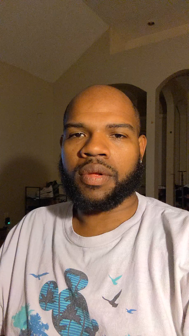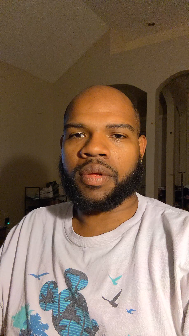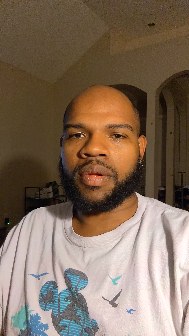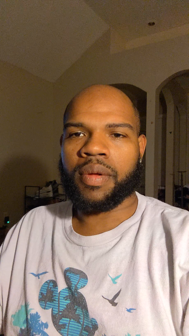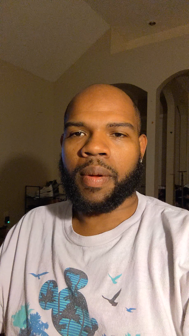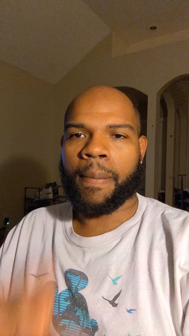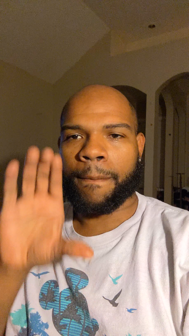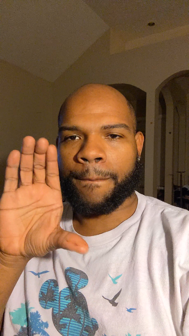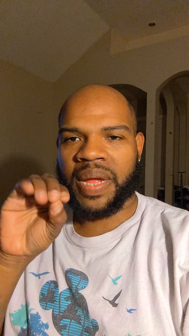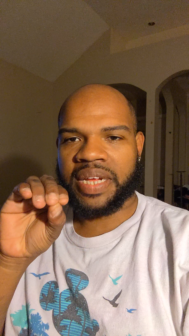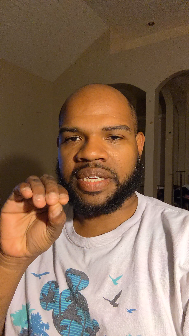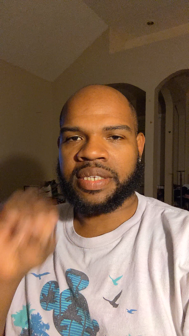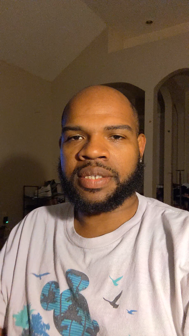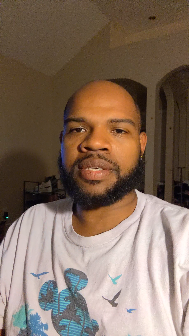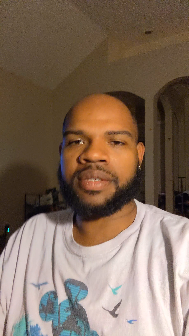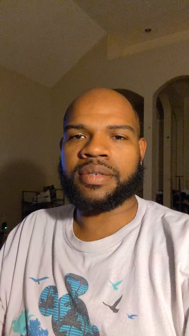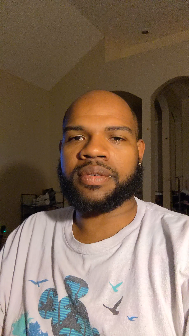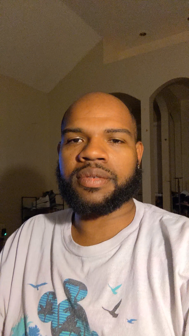bite